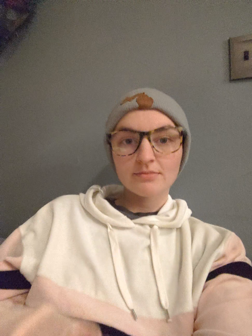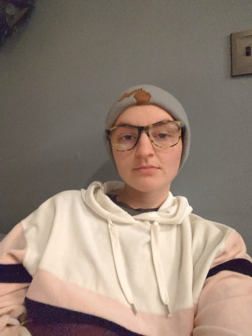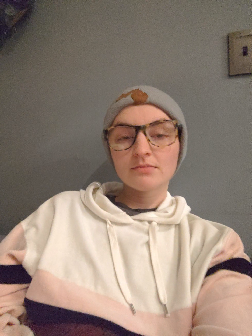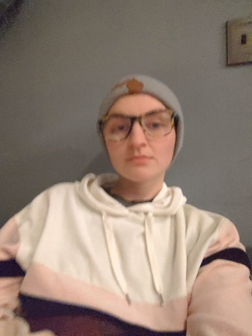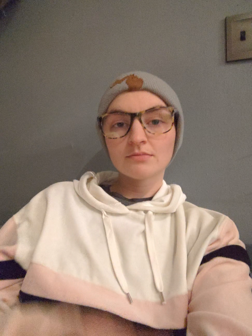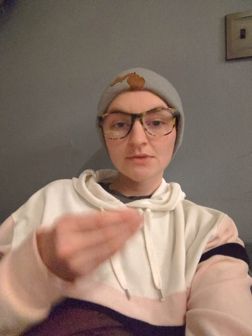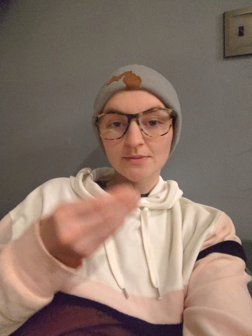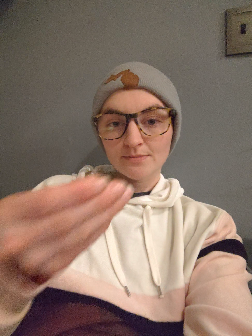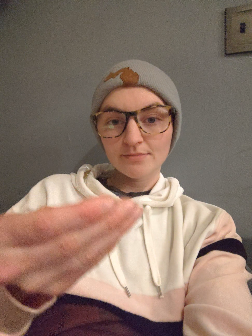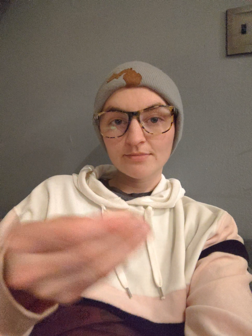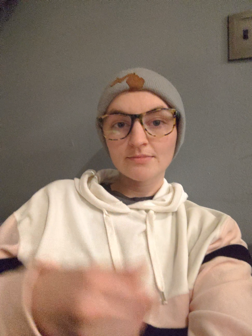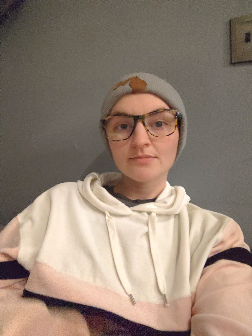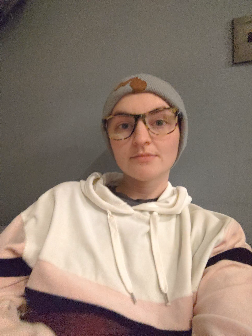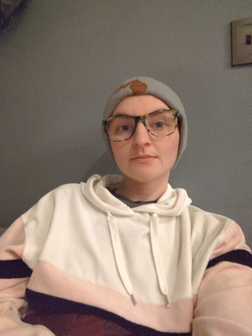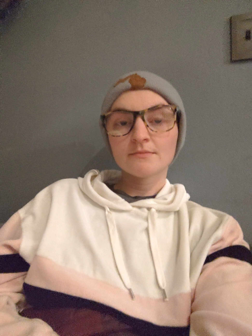give